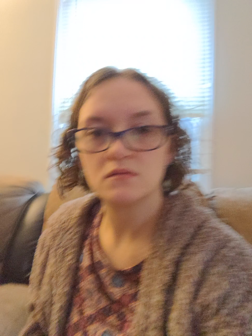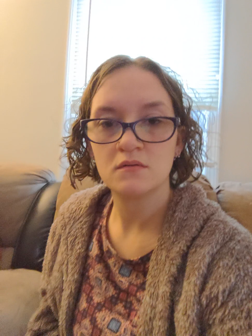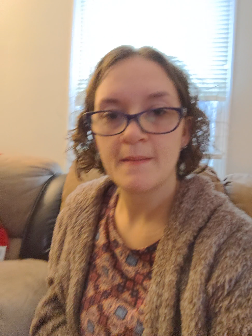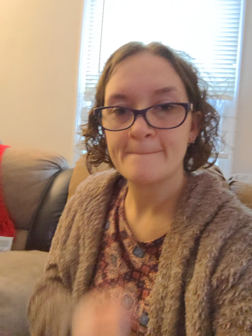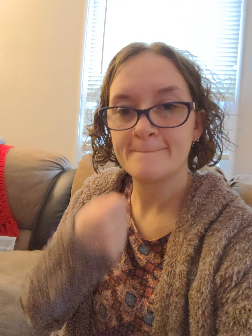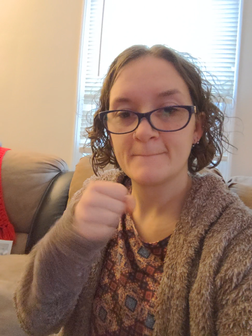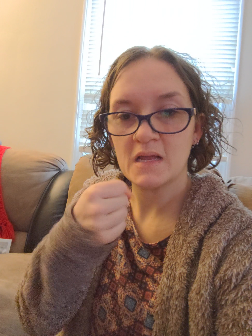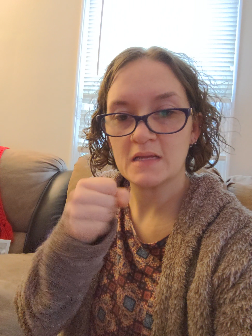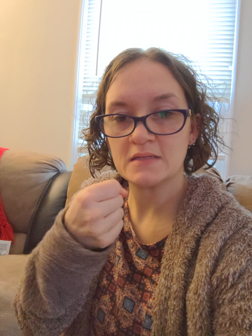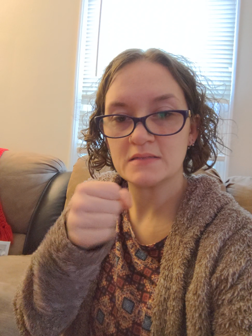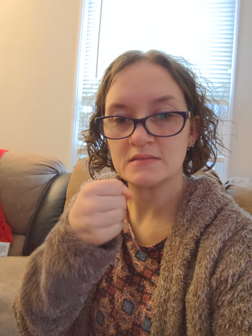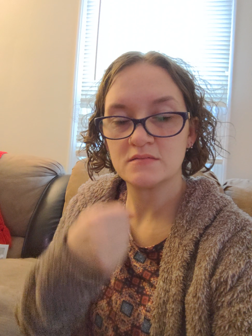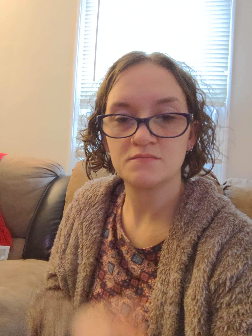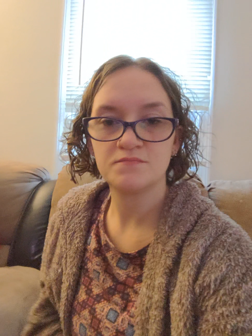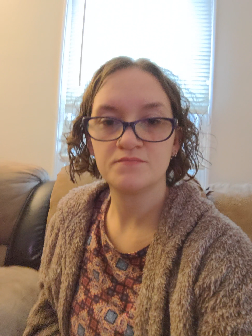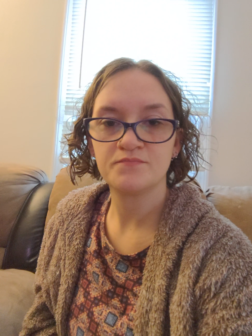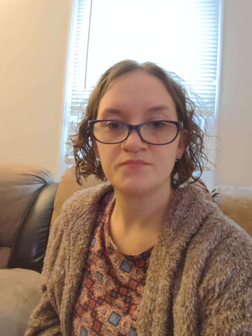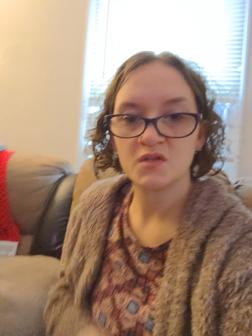make